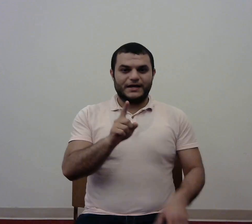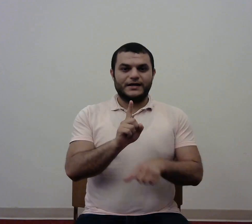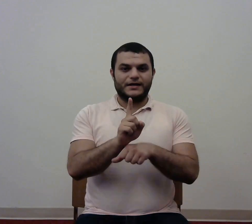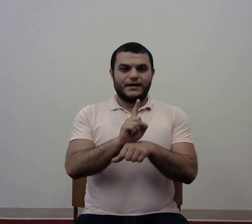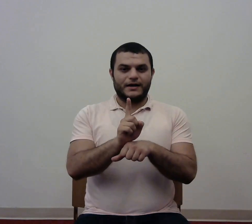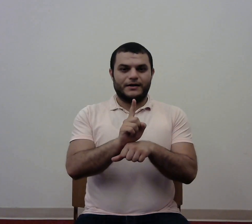qələm